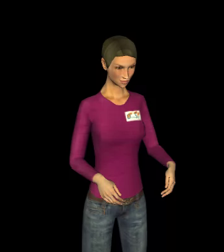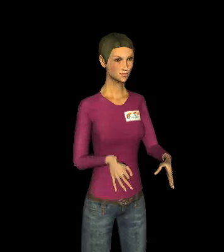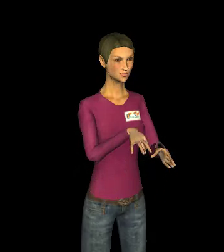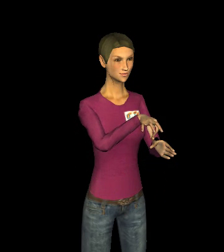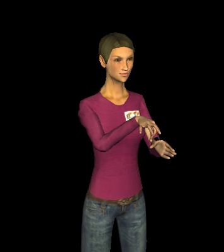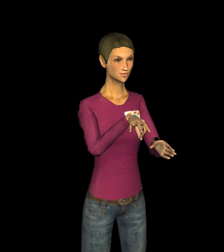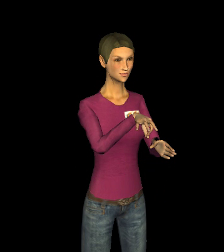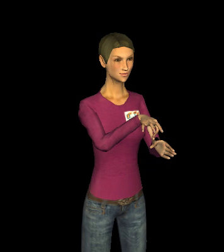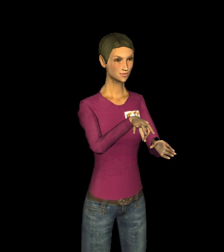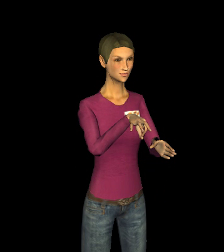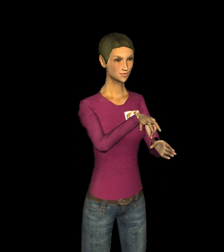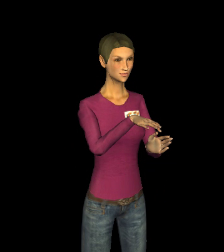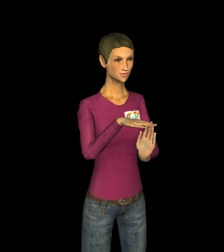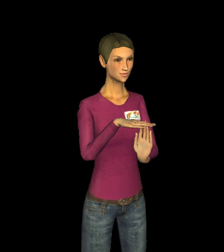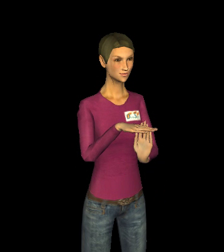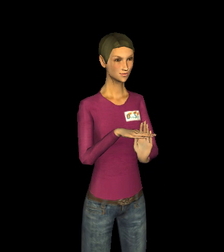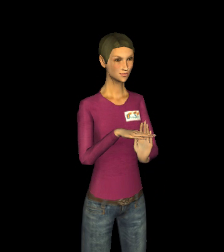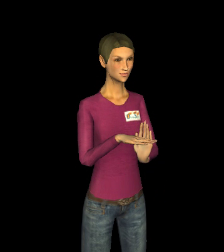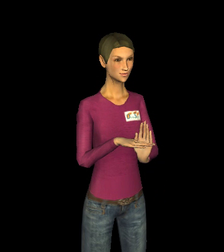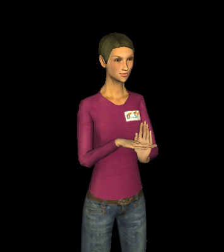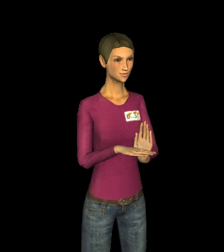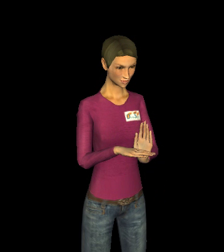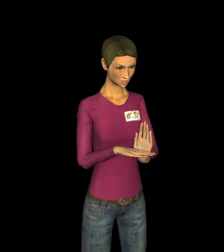وصفة